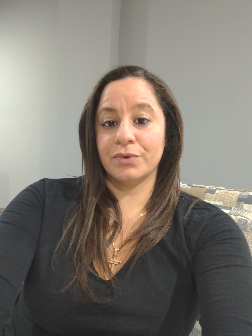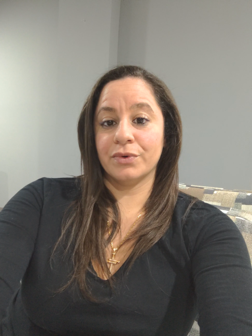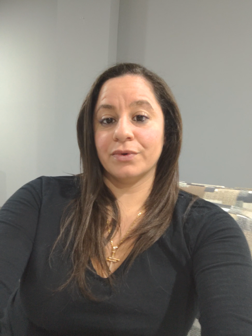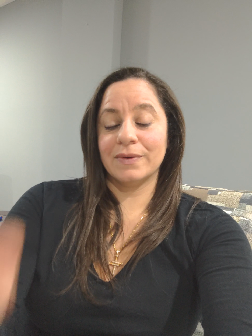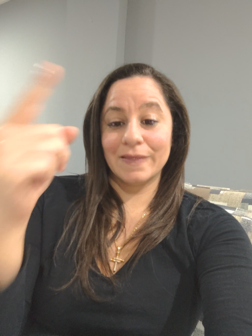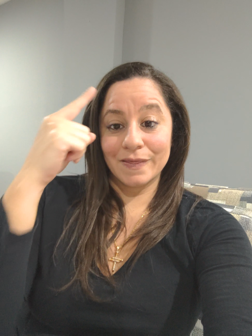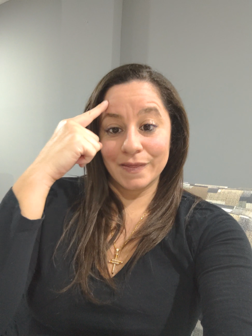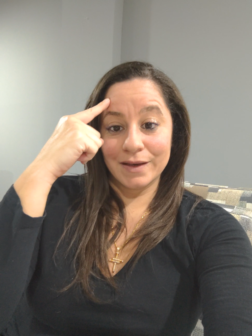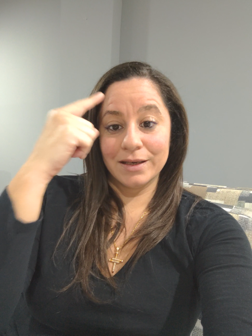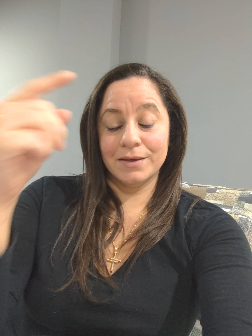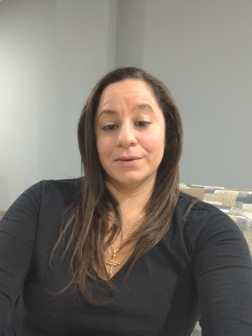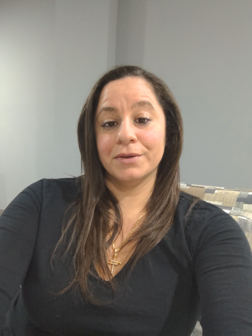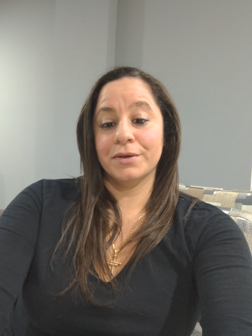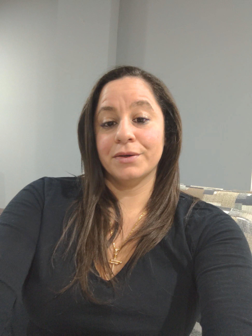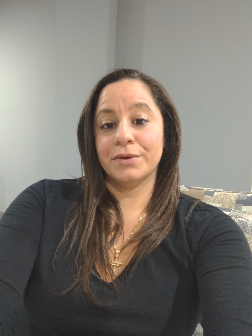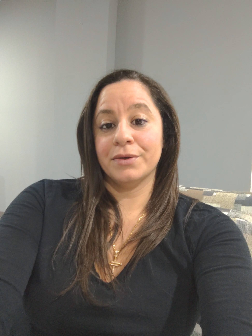think